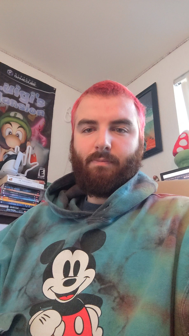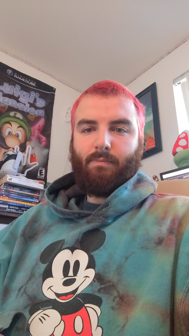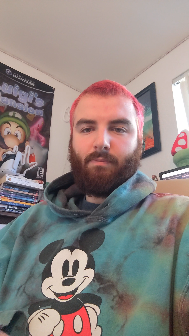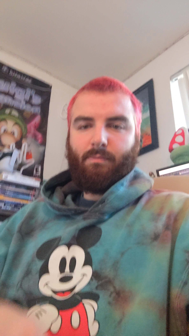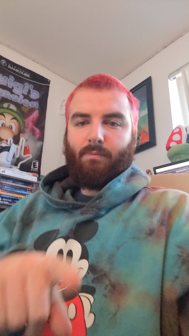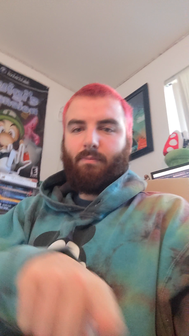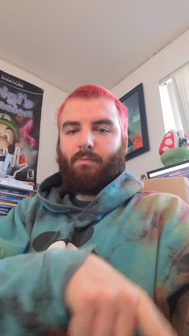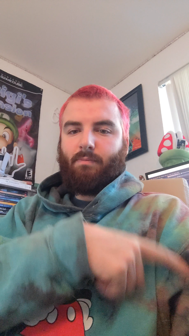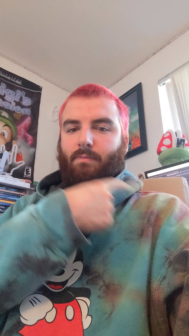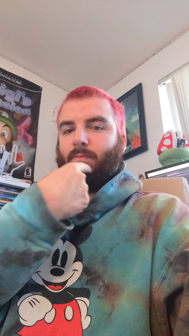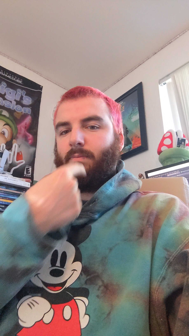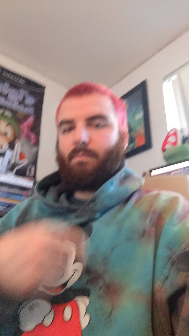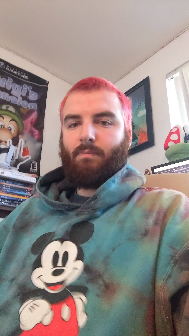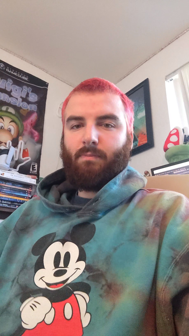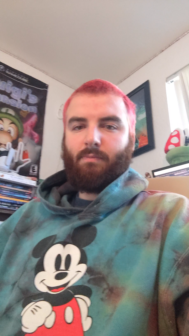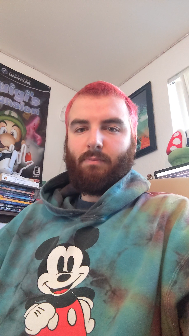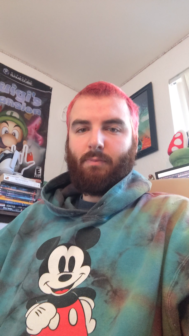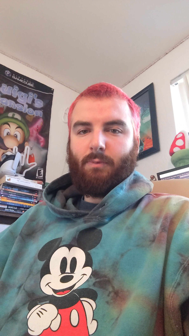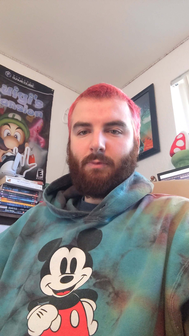long